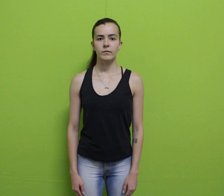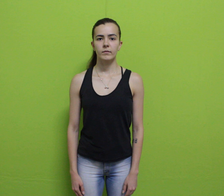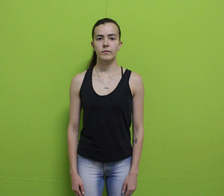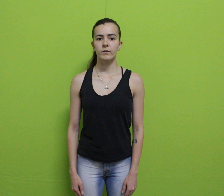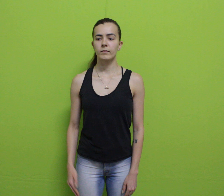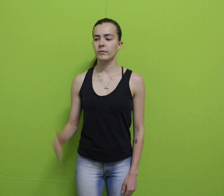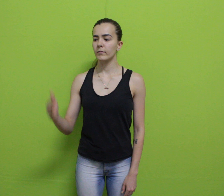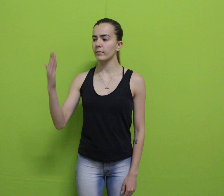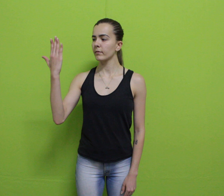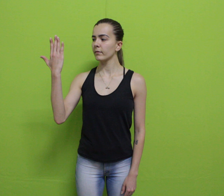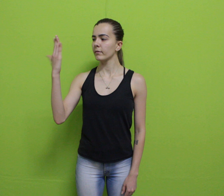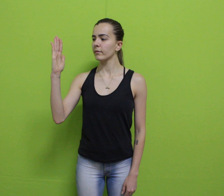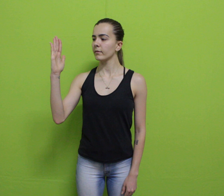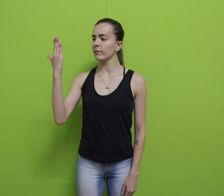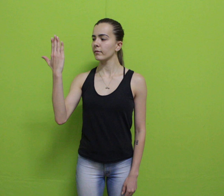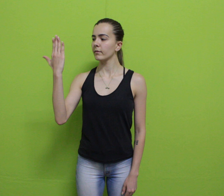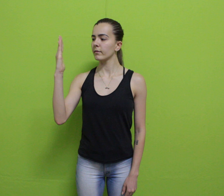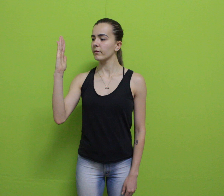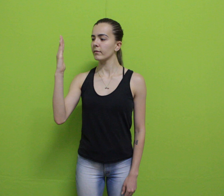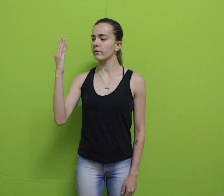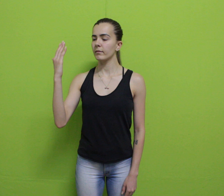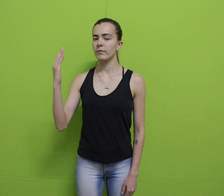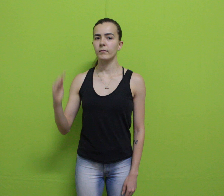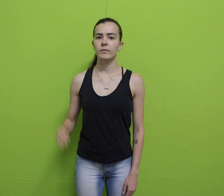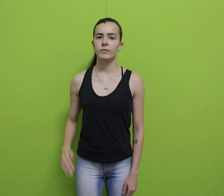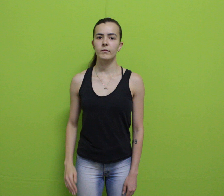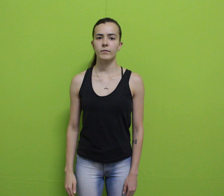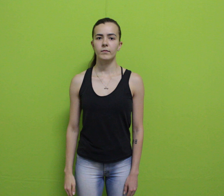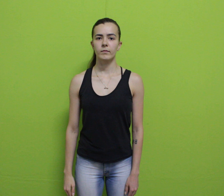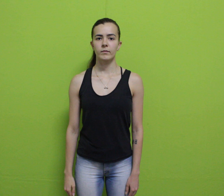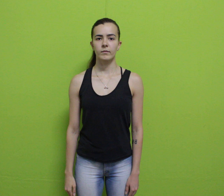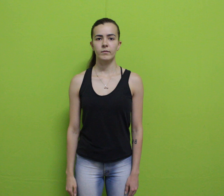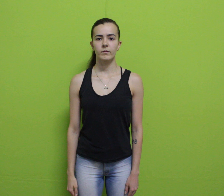espelho